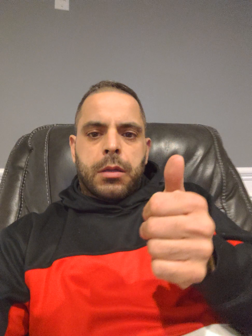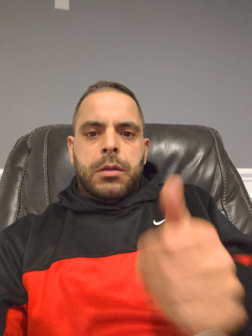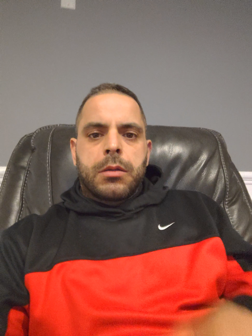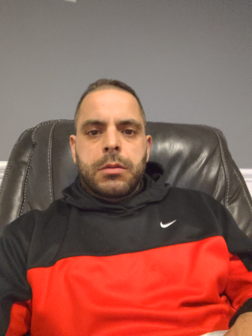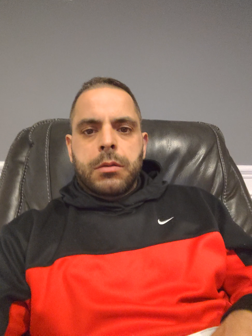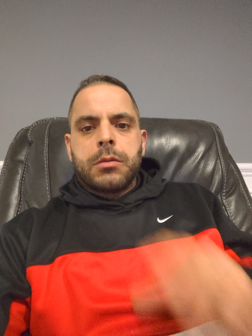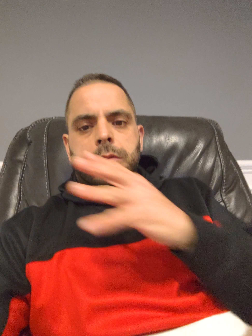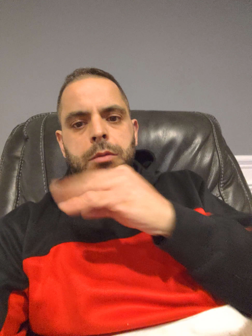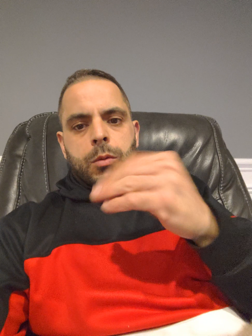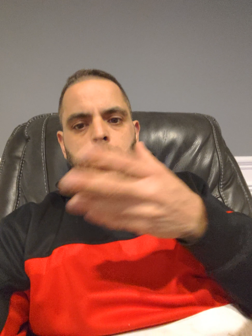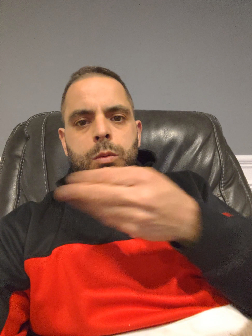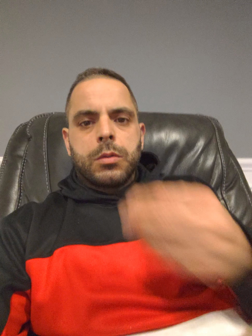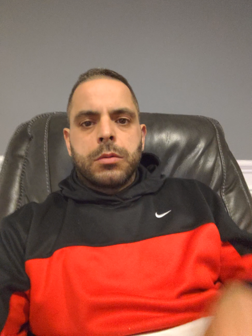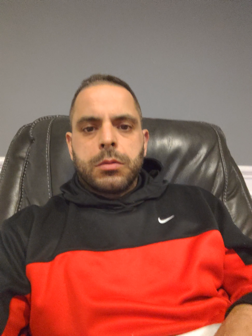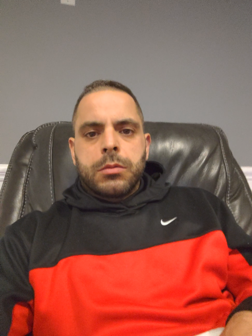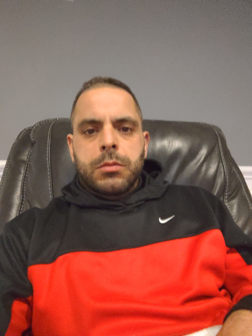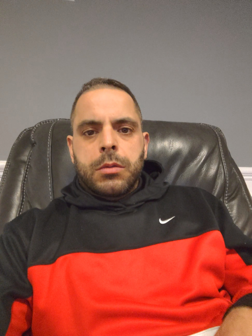story